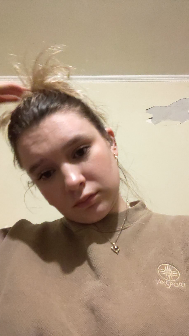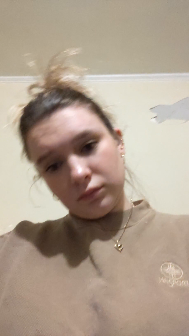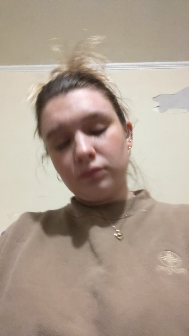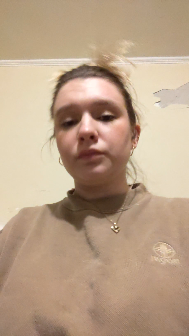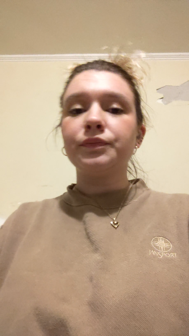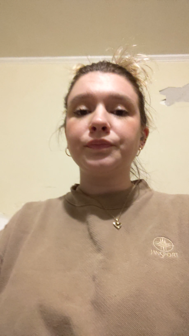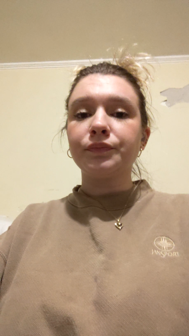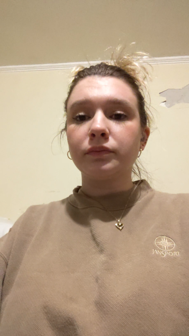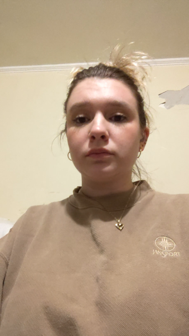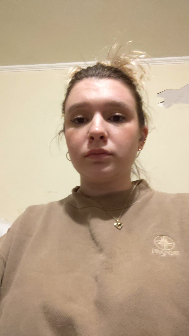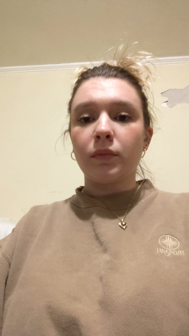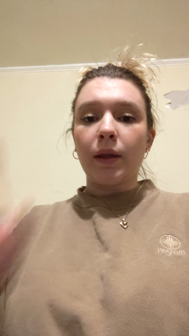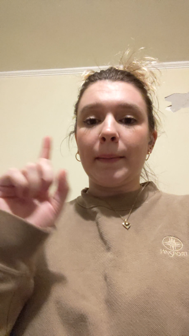bump